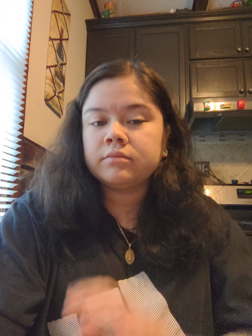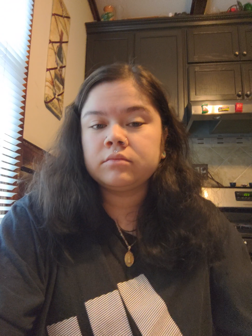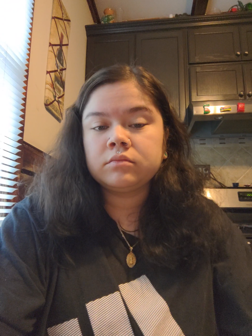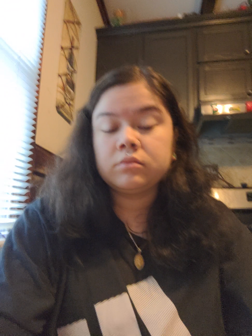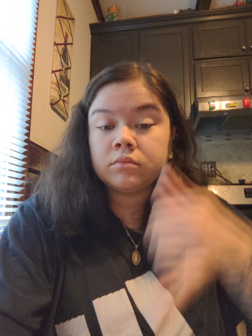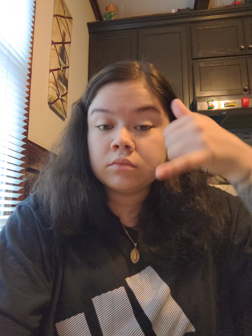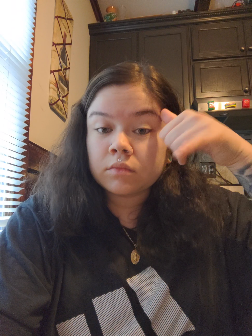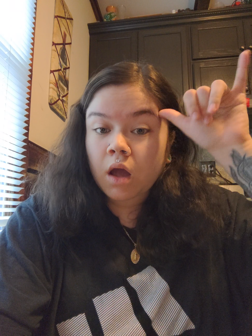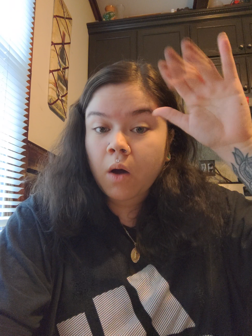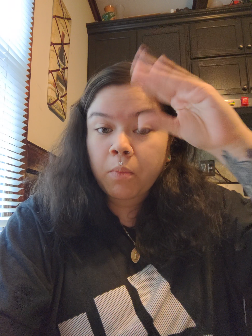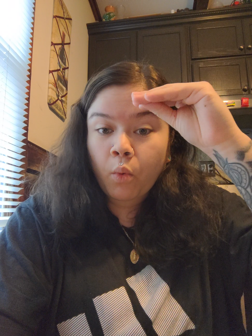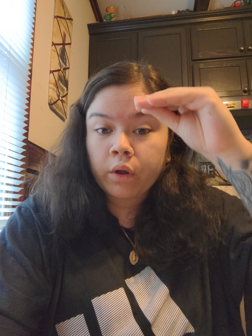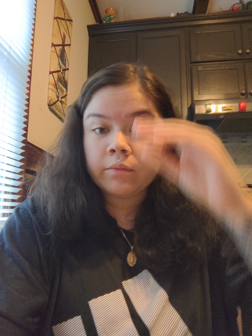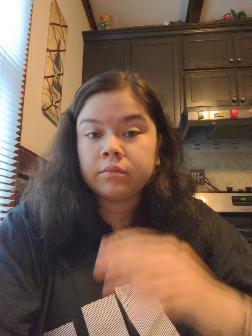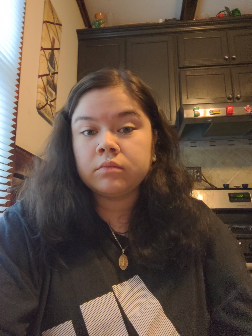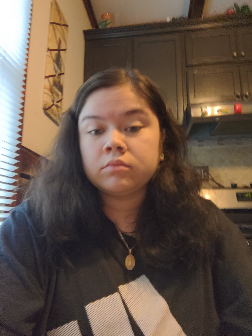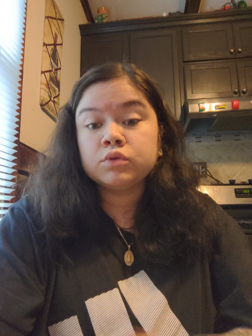cowboy